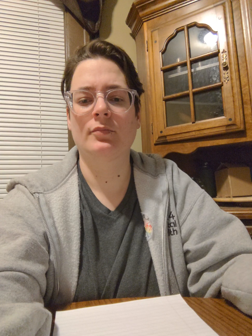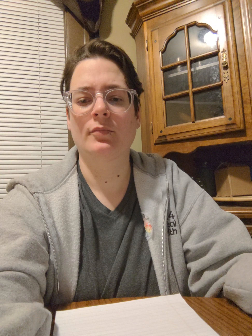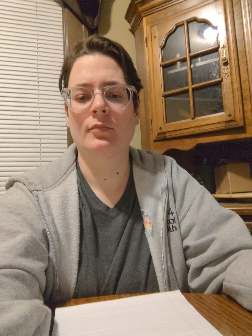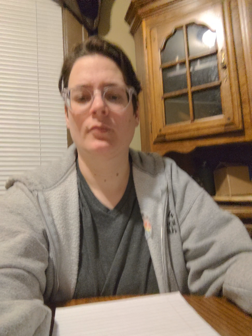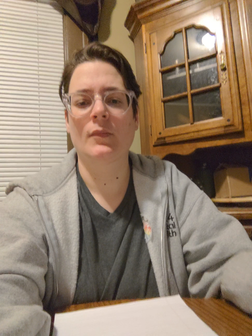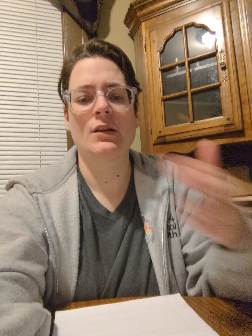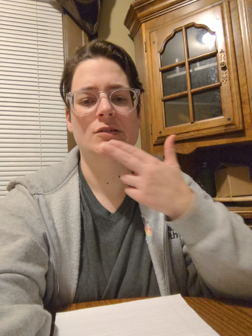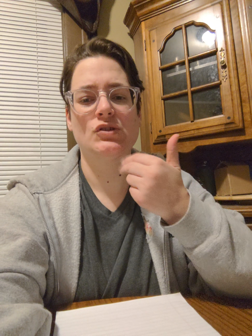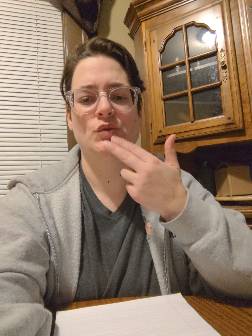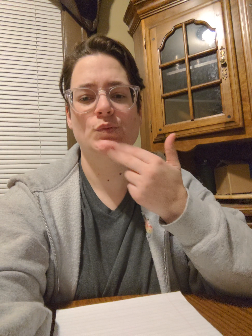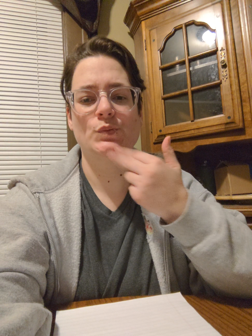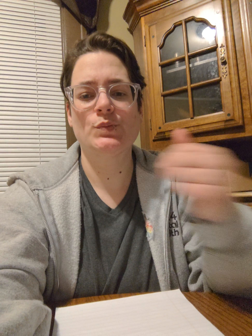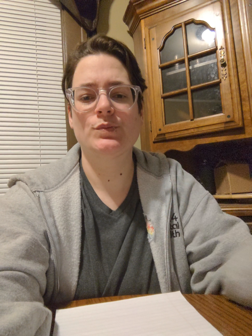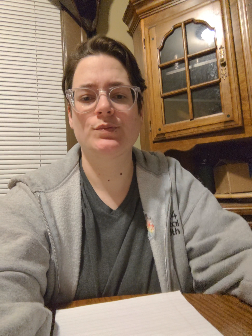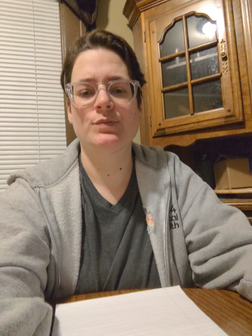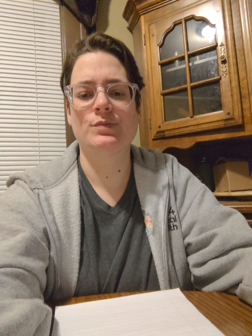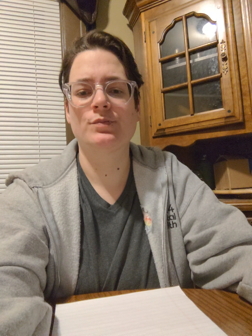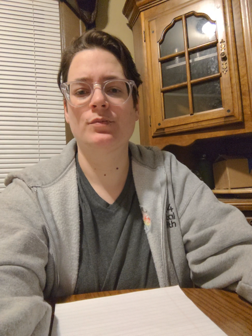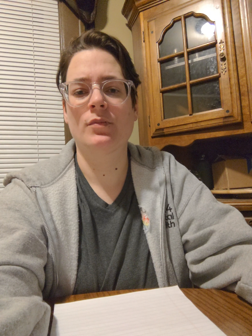cute